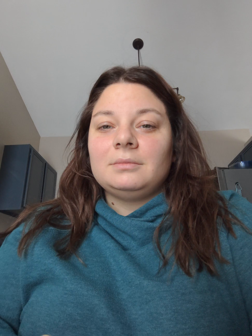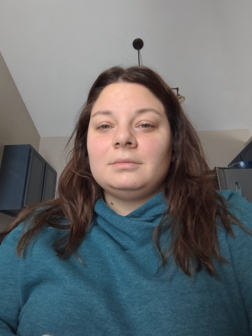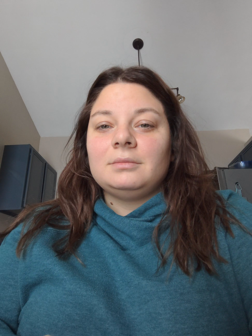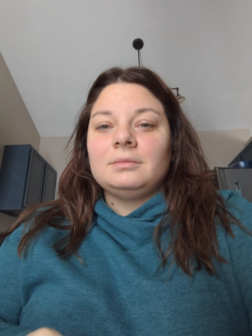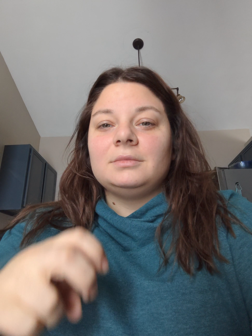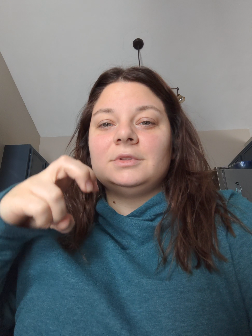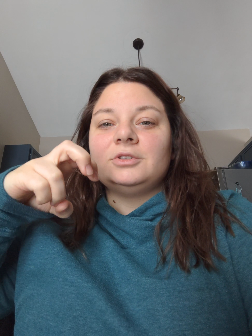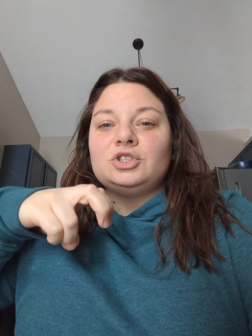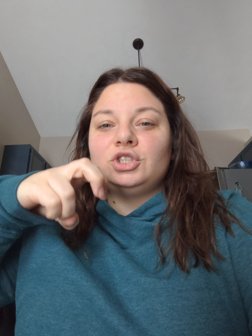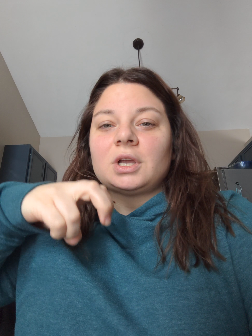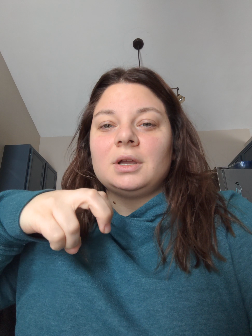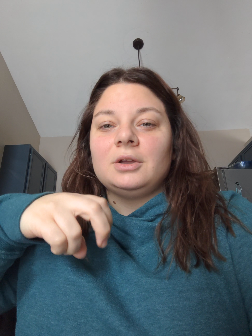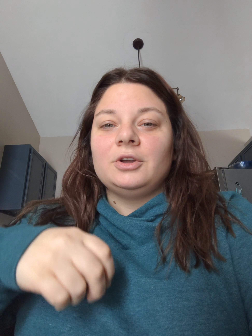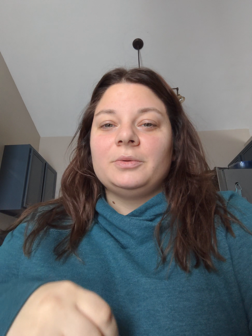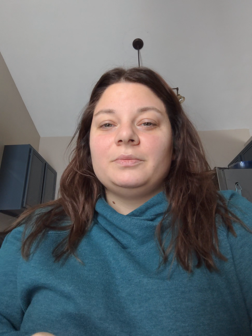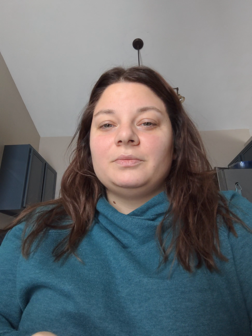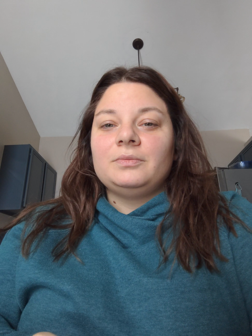chair